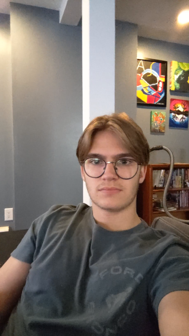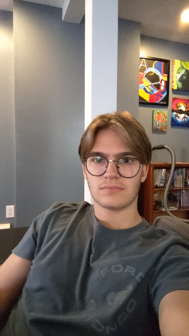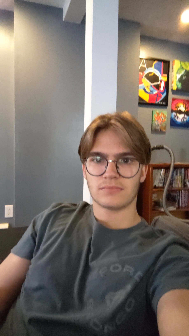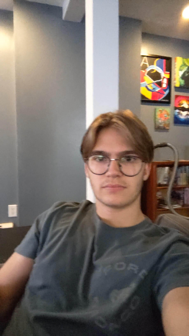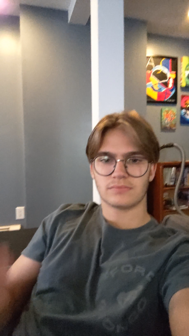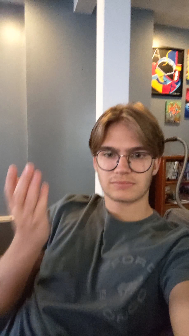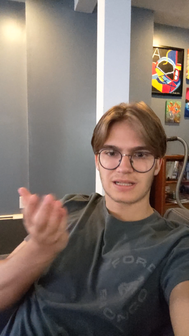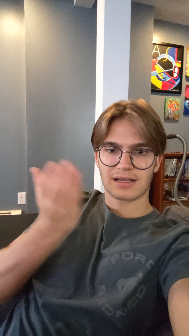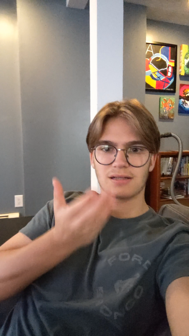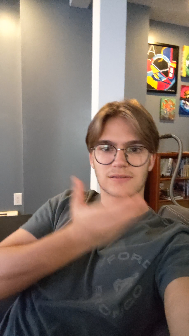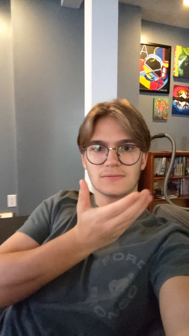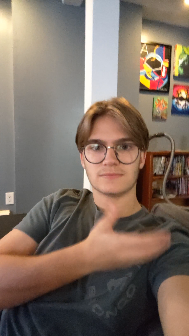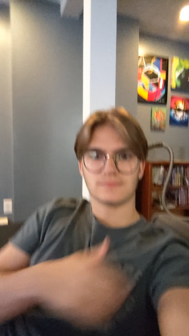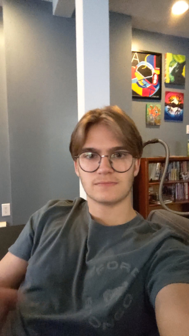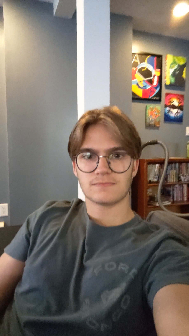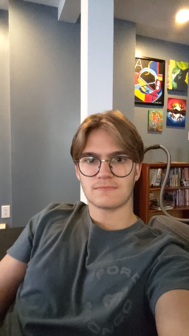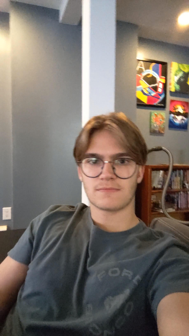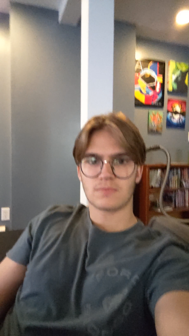carry